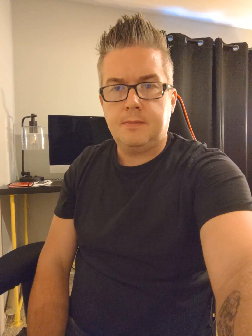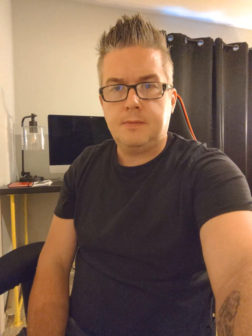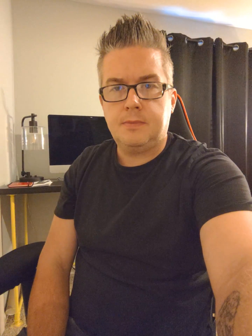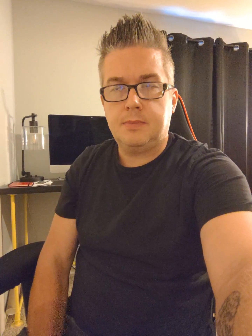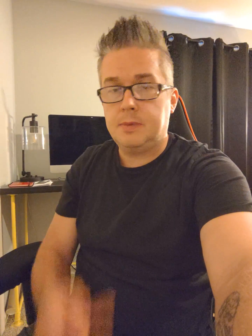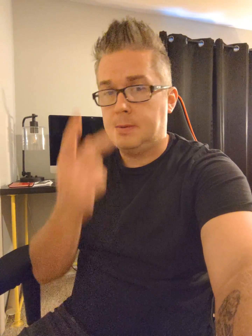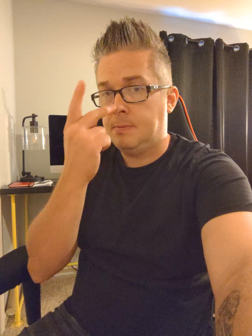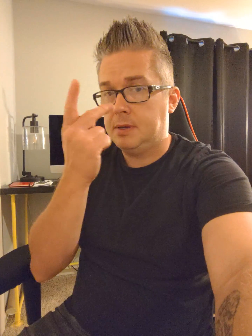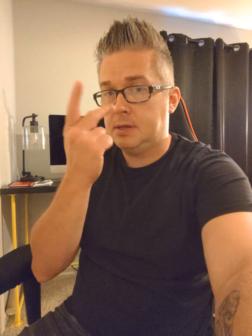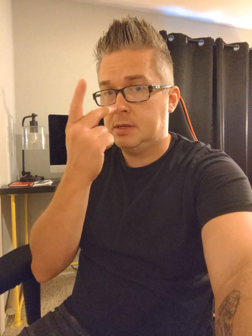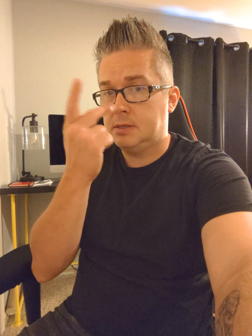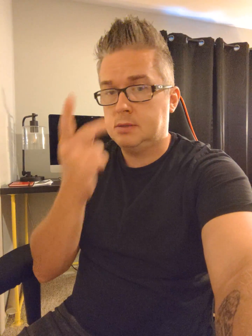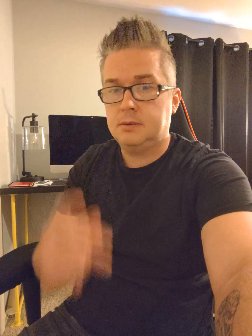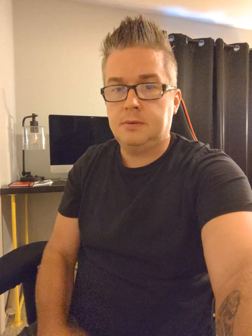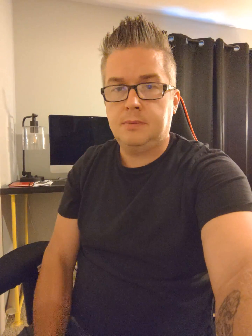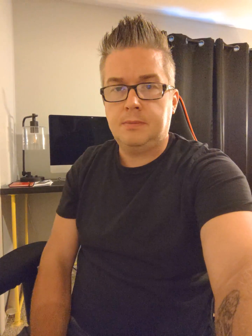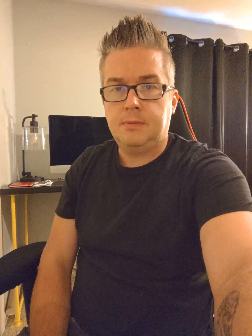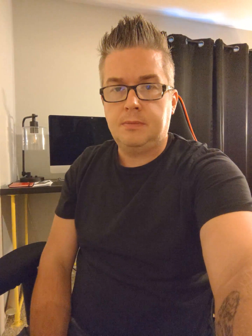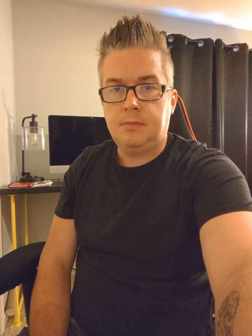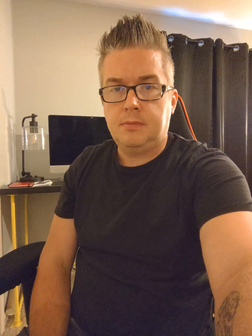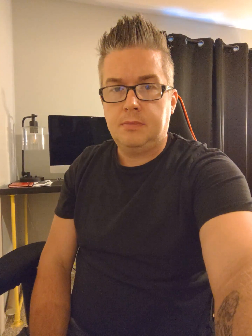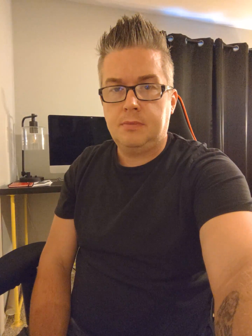penis